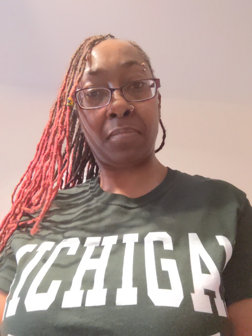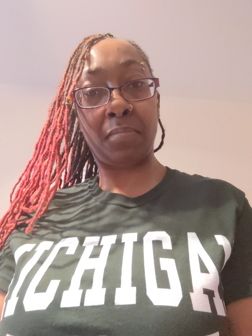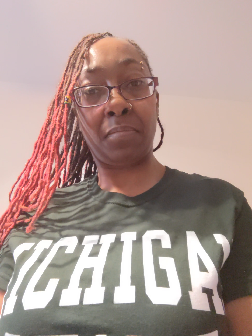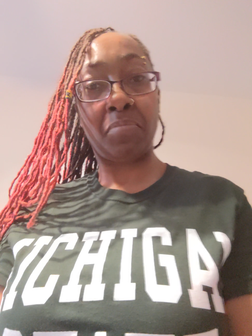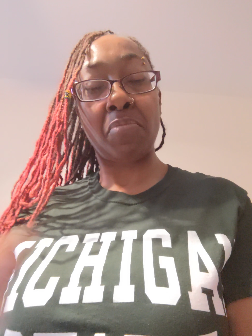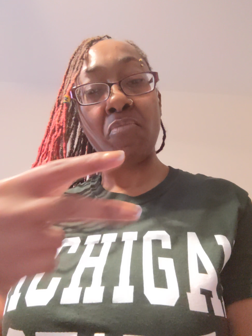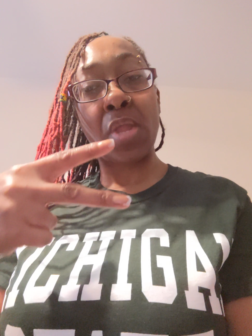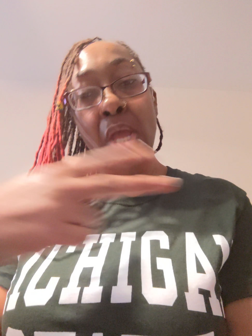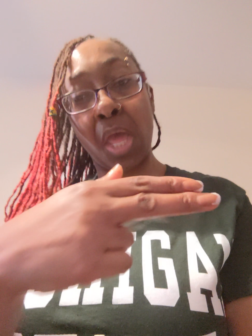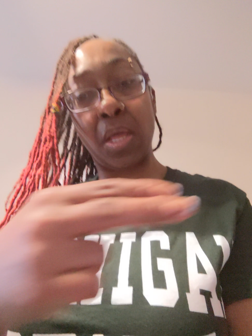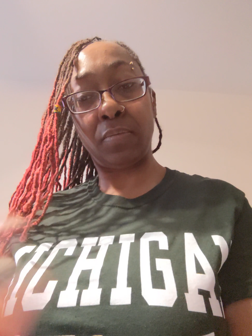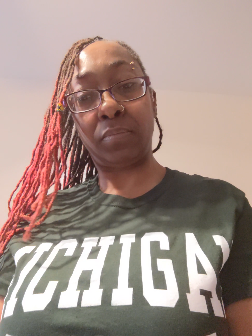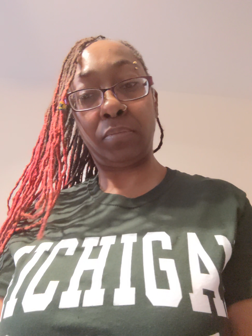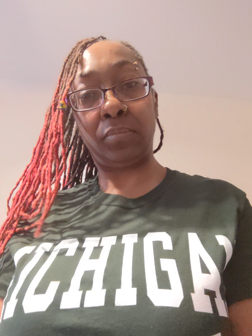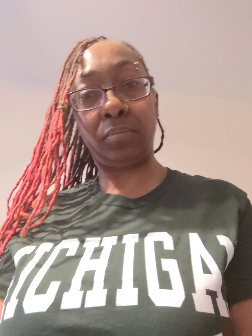cut